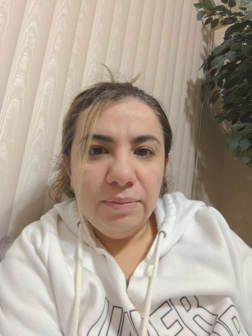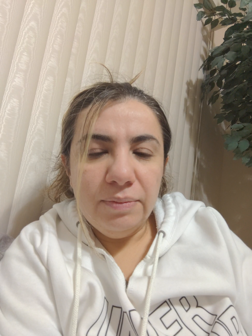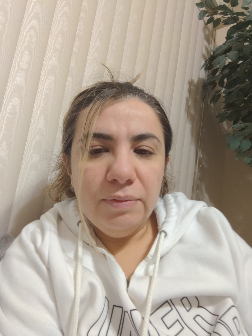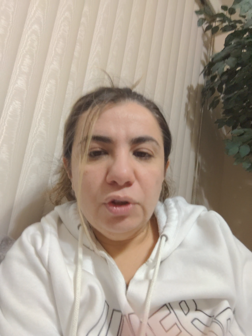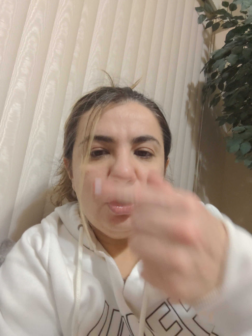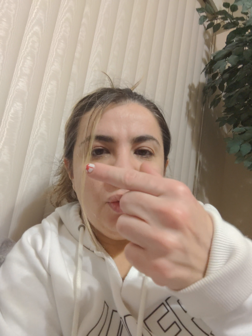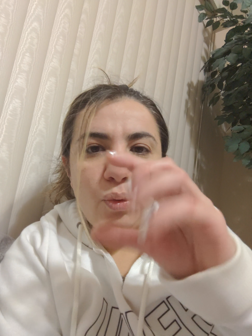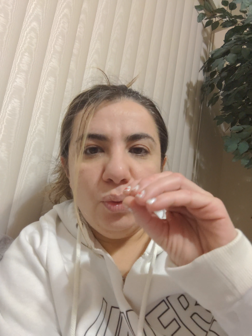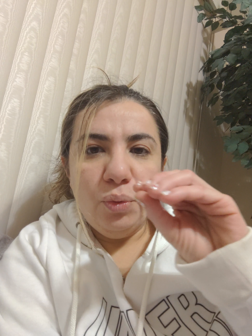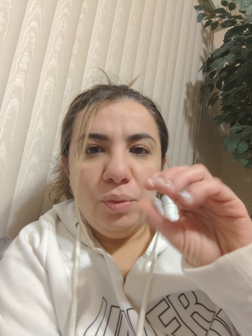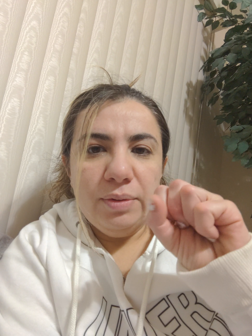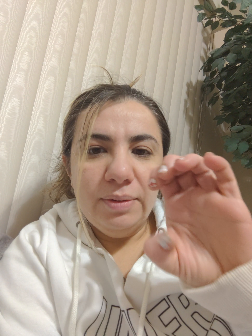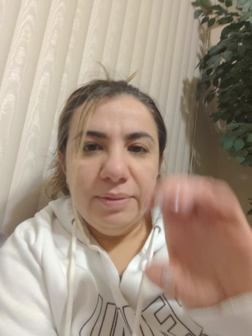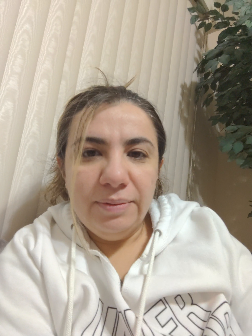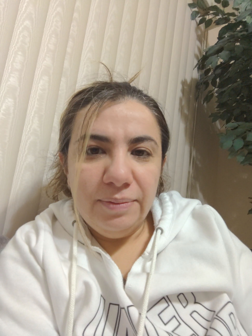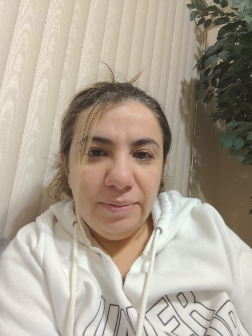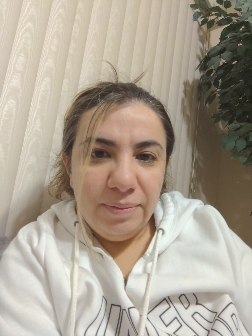goose